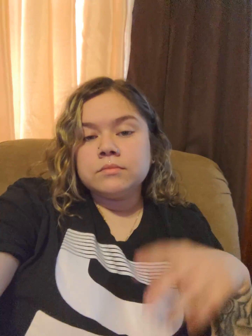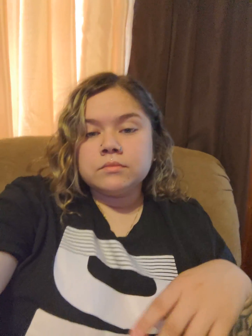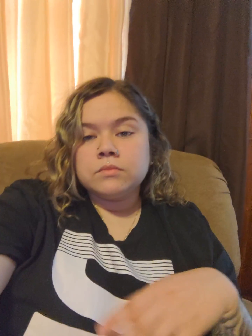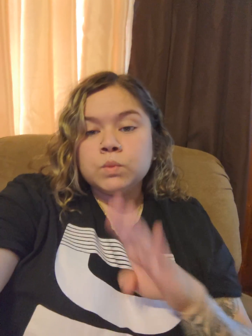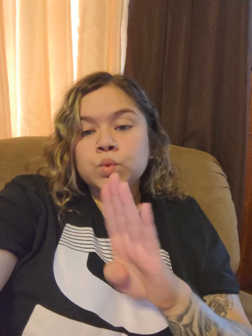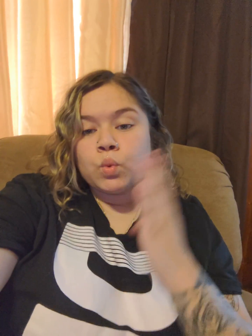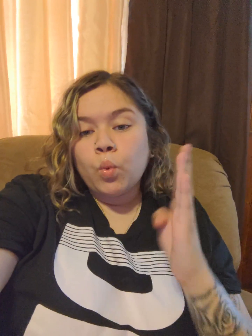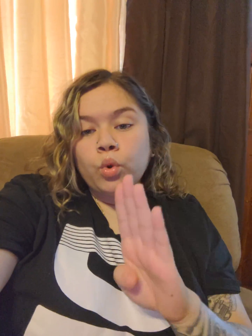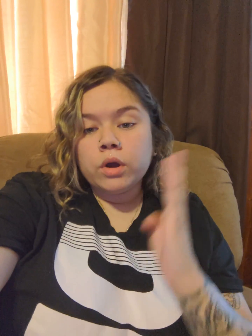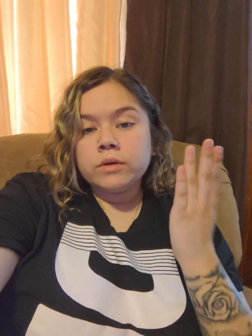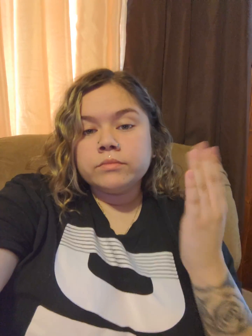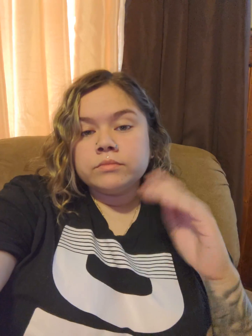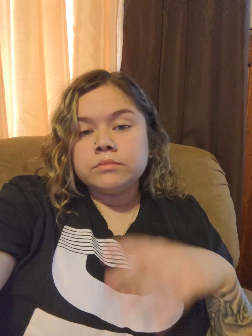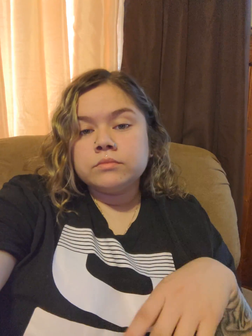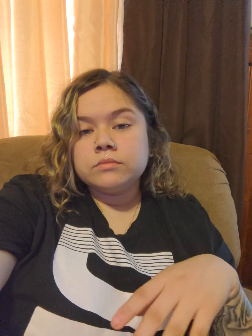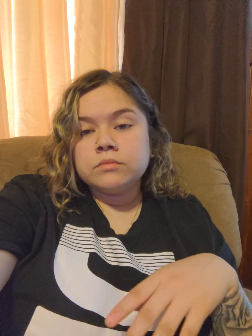door